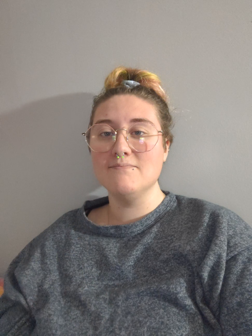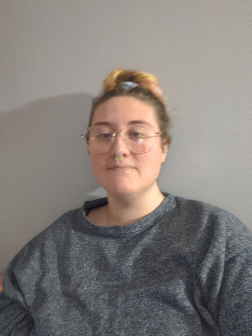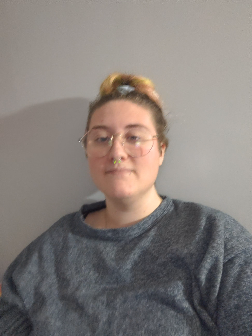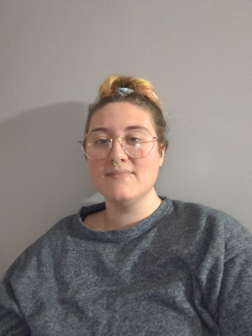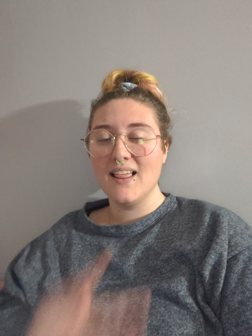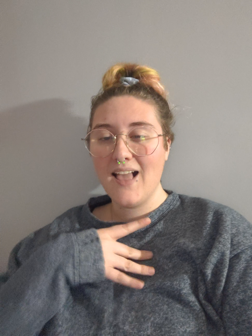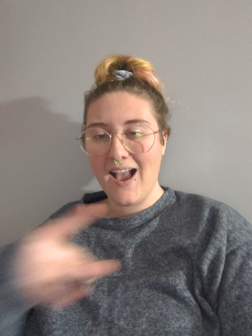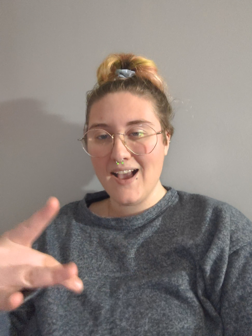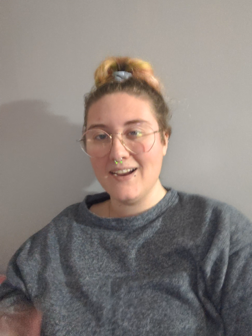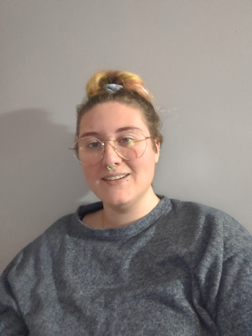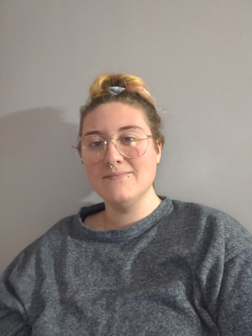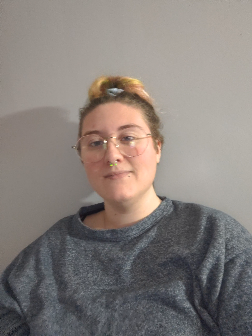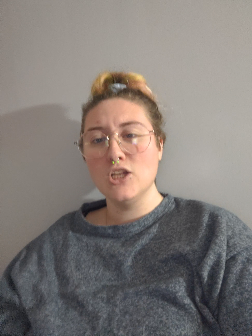like